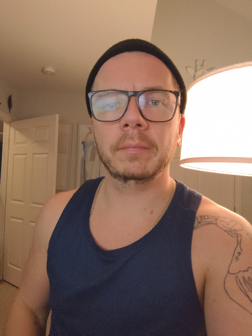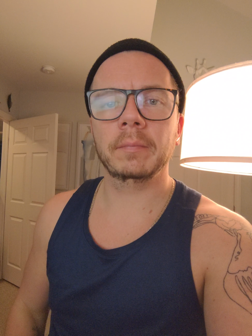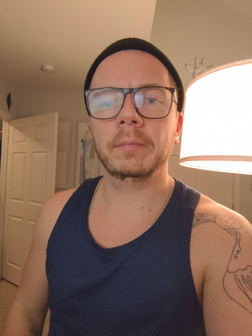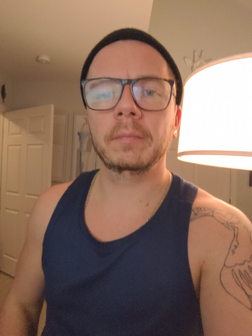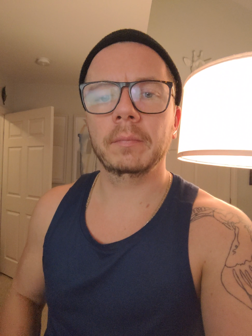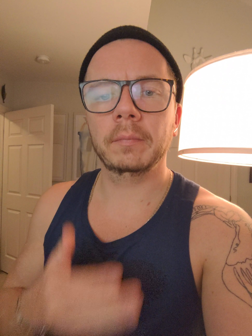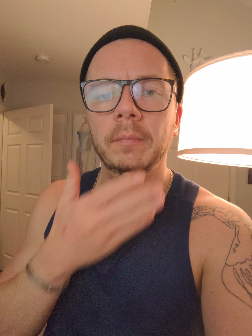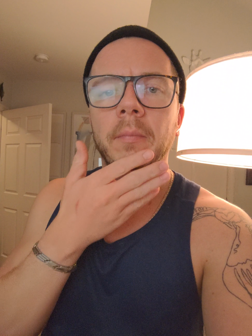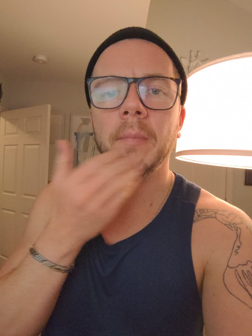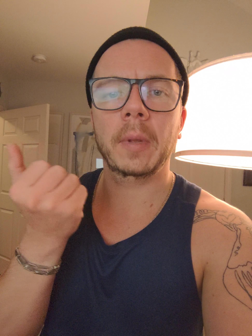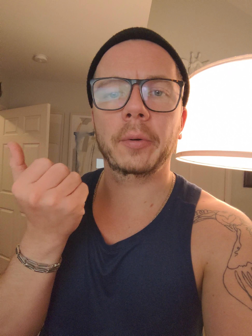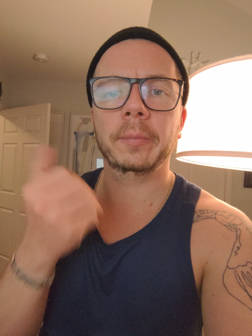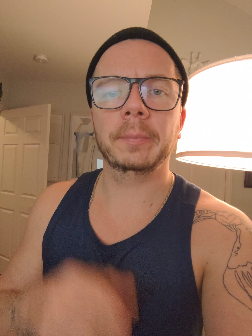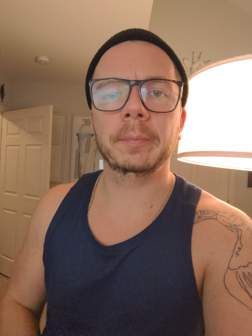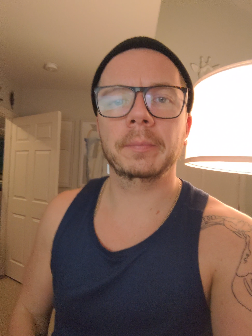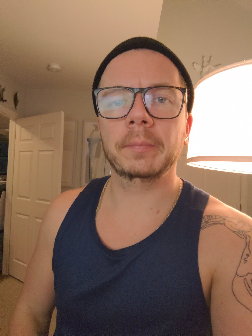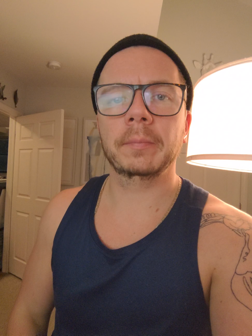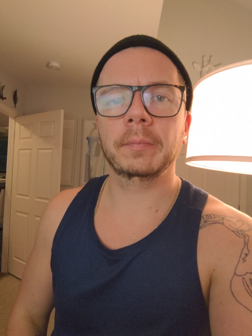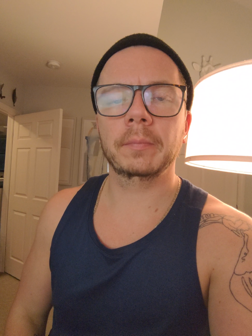better